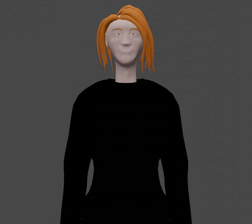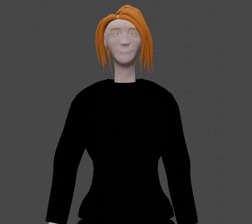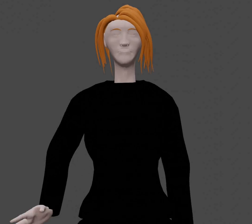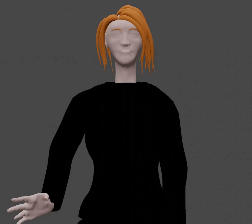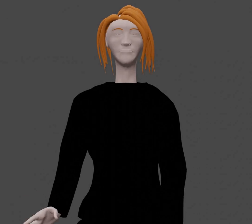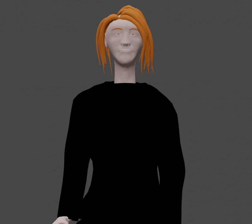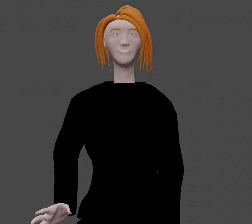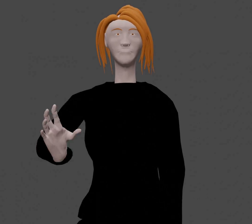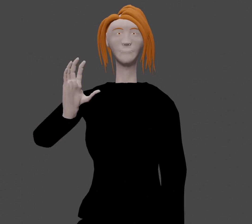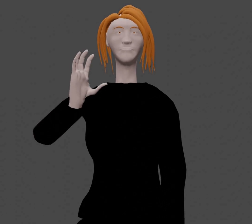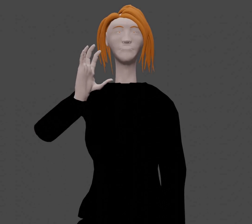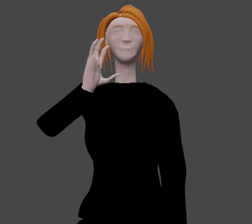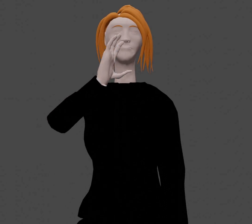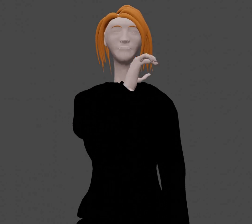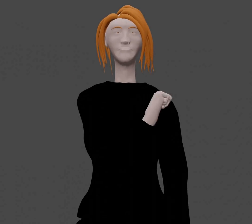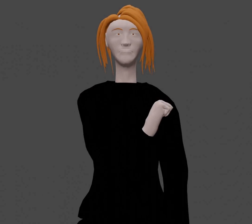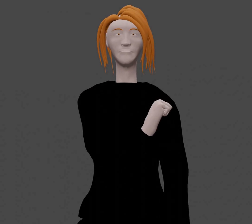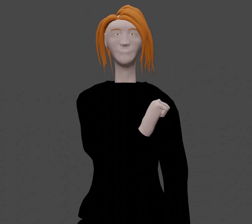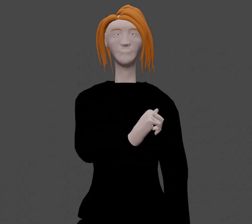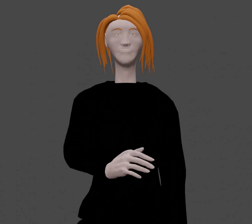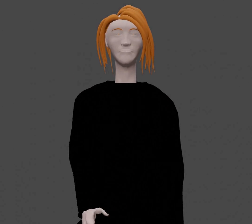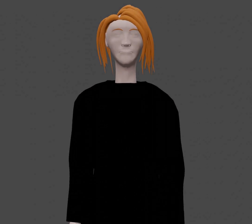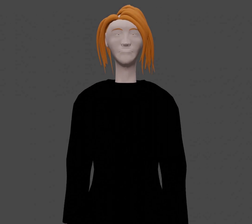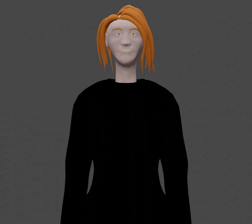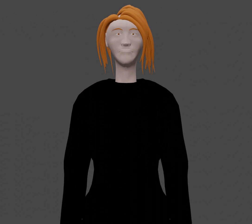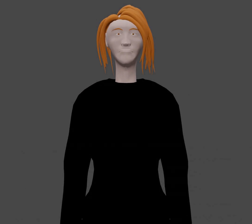Assume